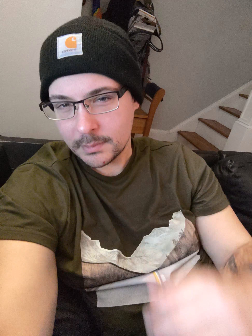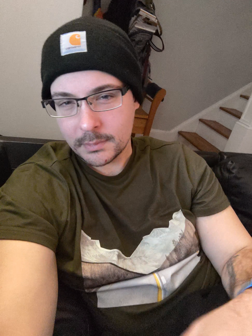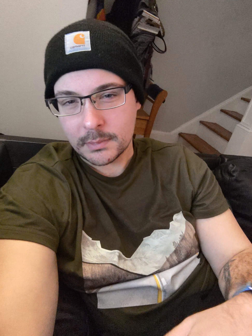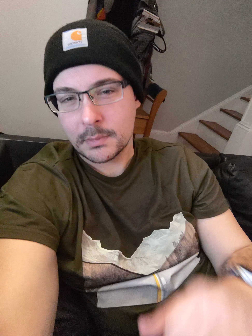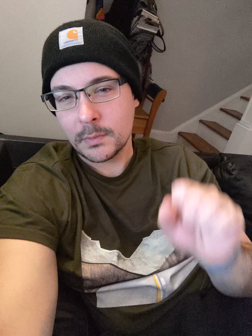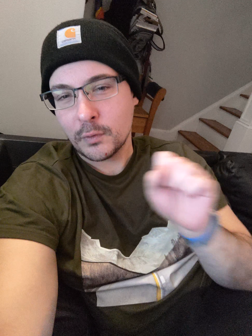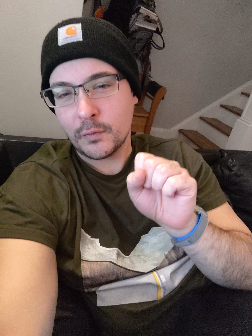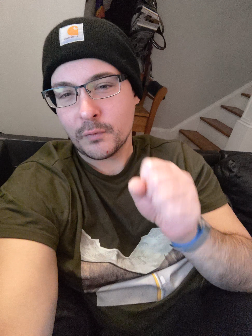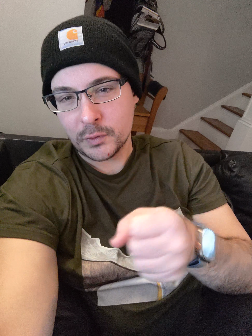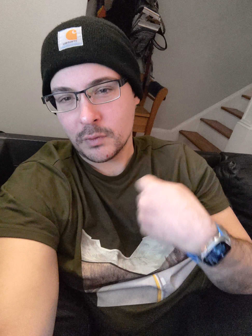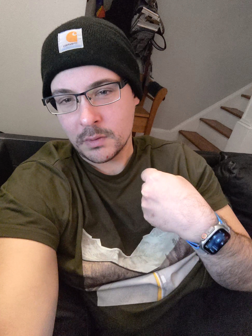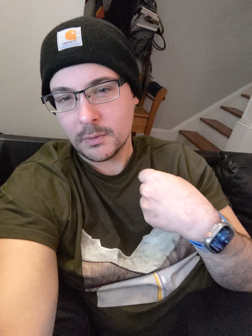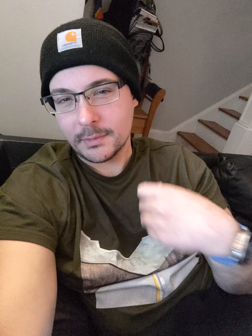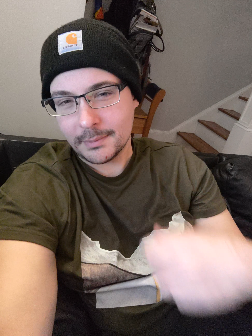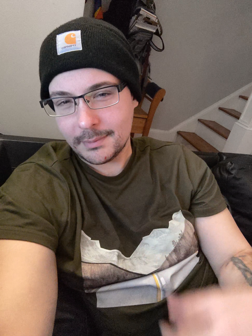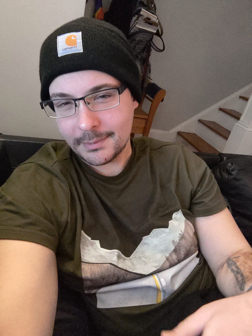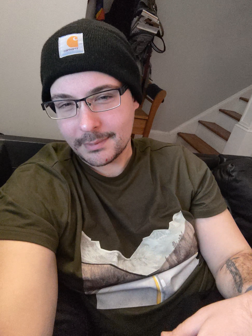refrigerator